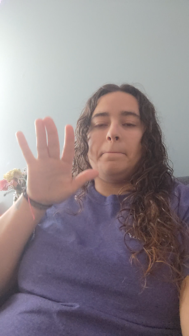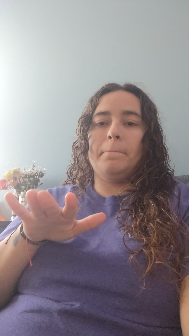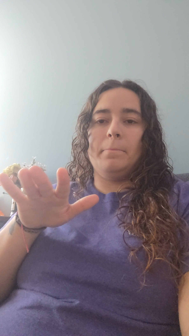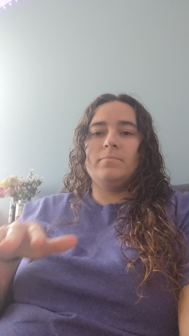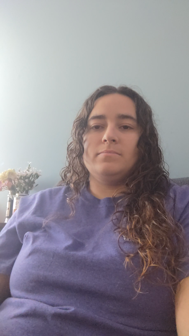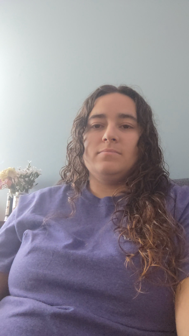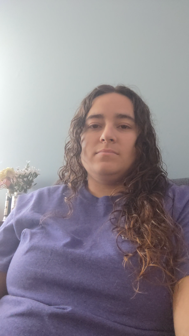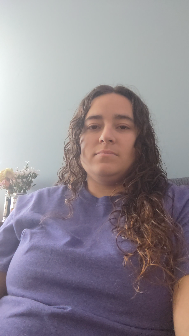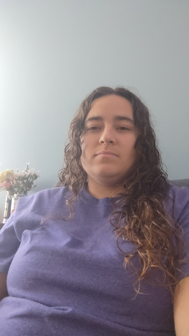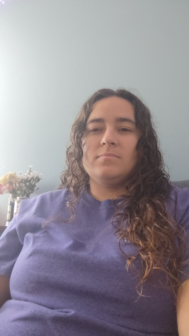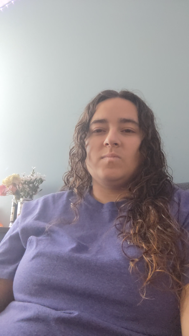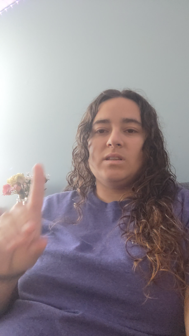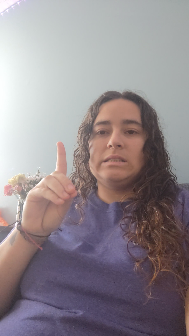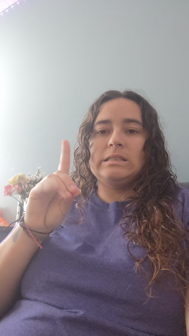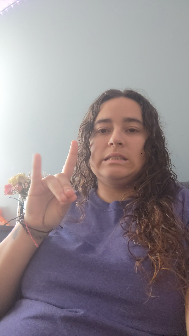did